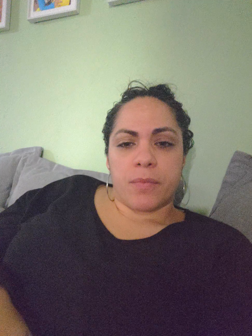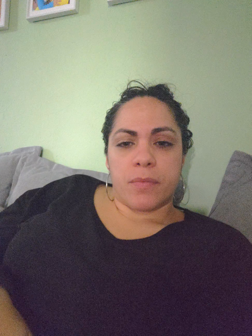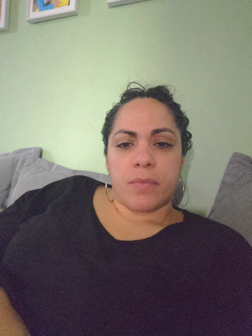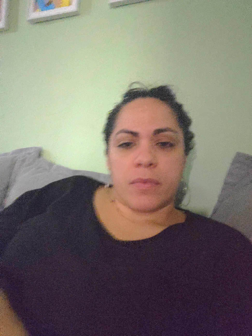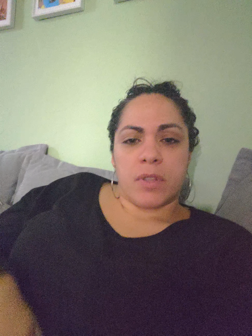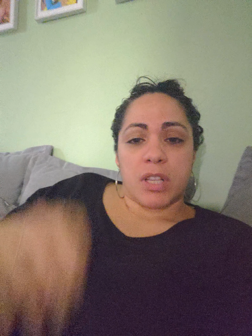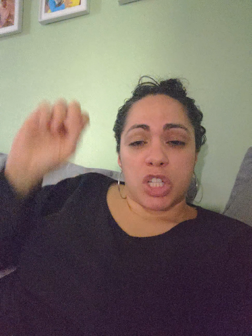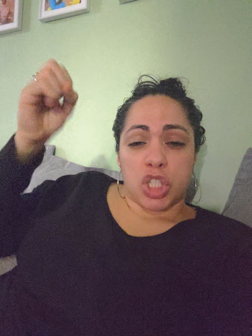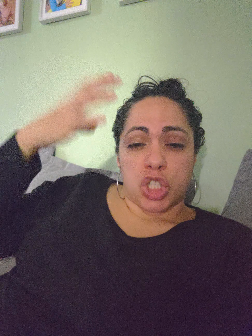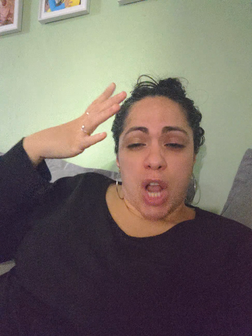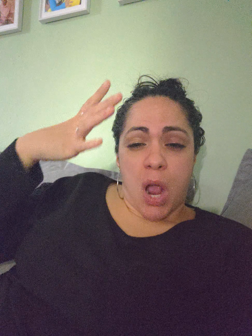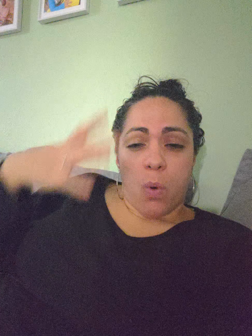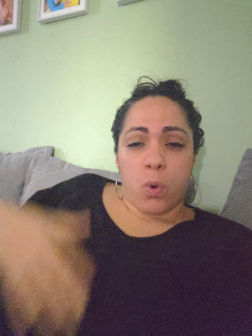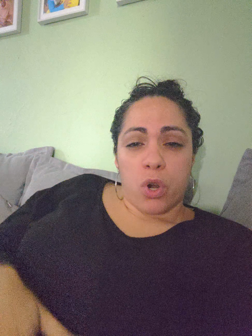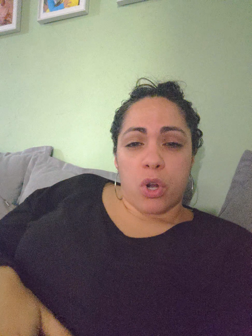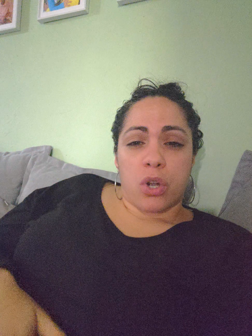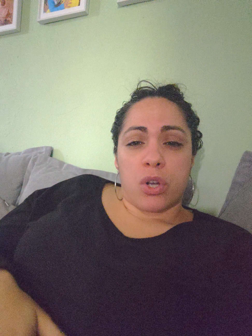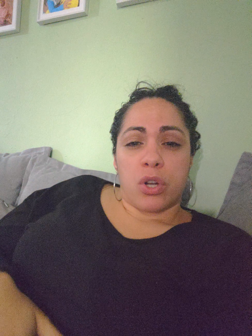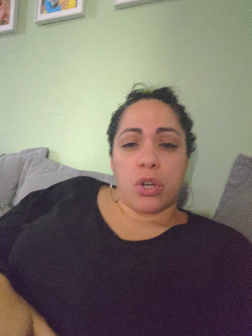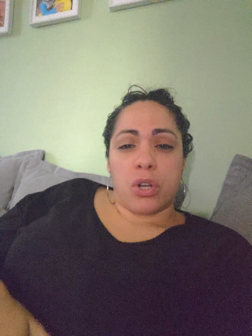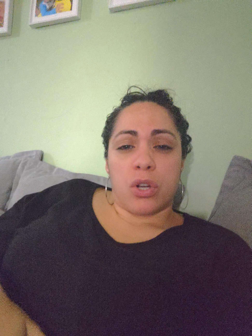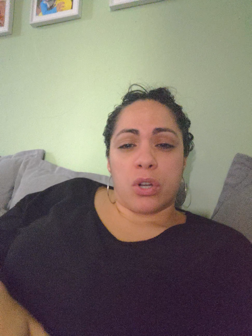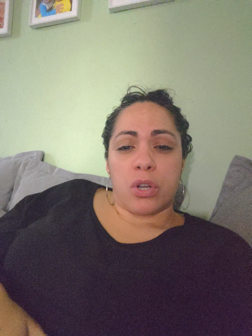shower